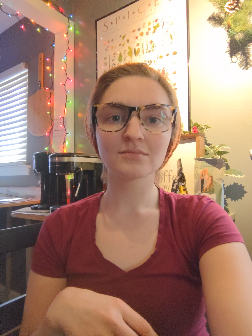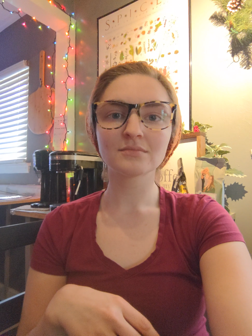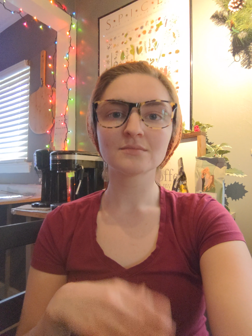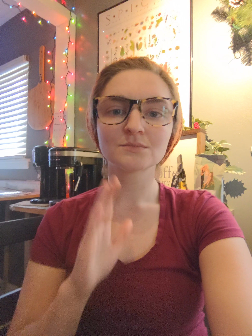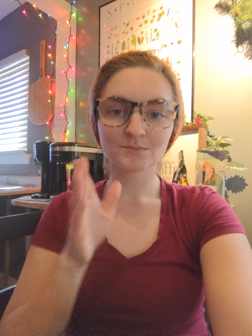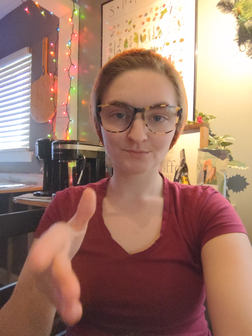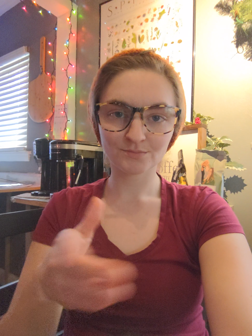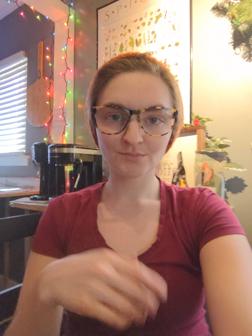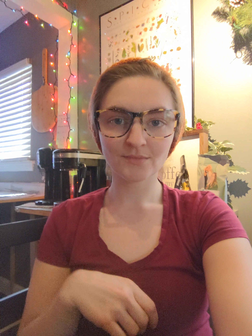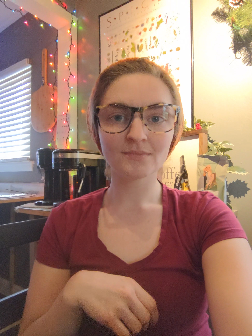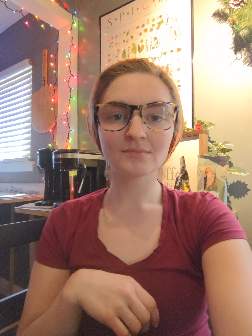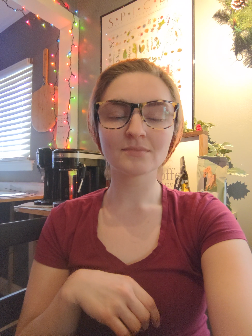after